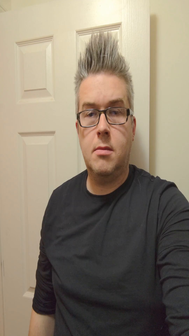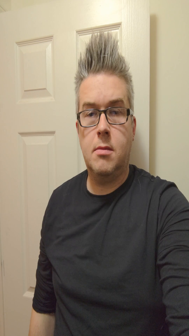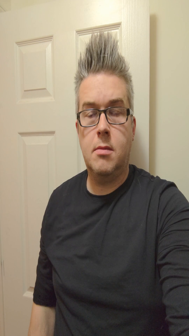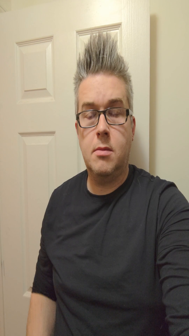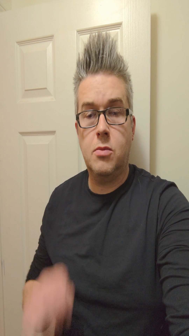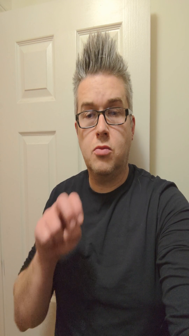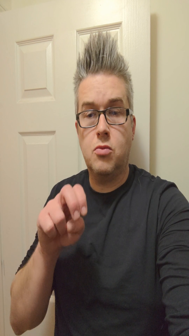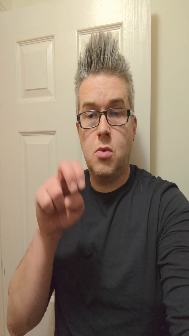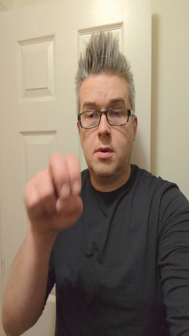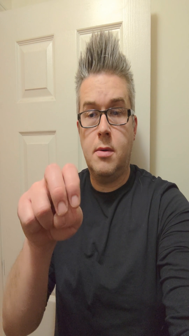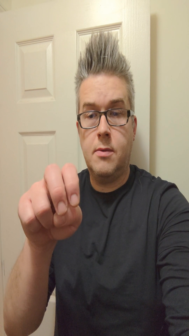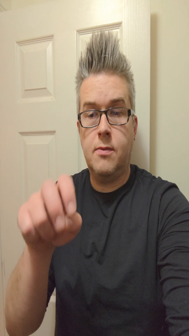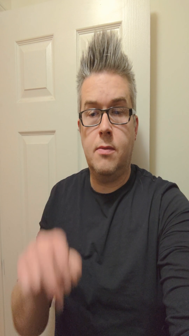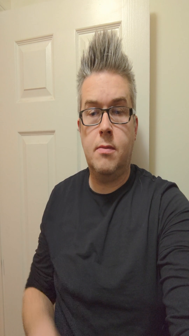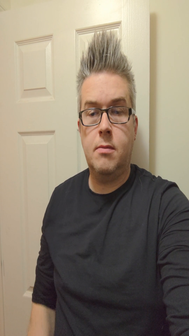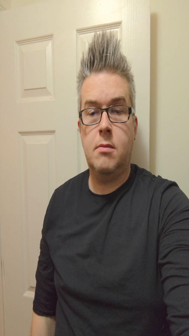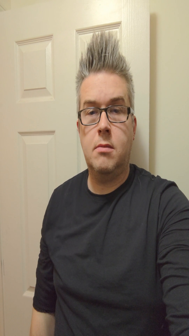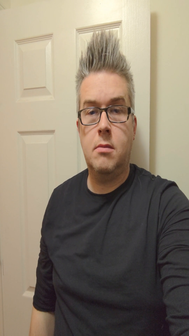ride